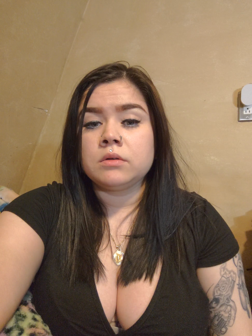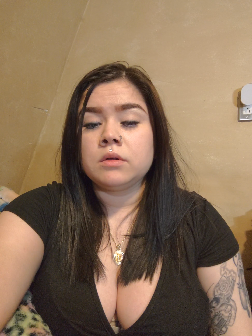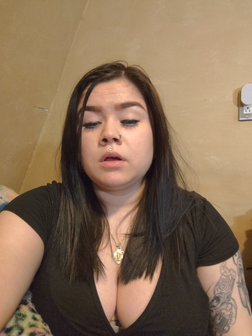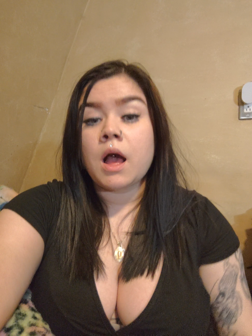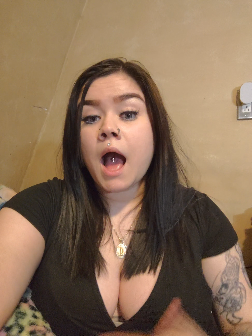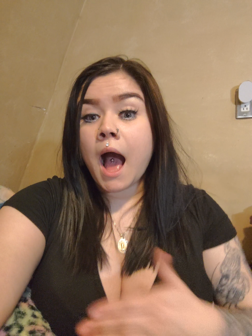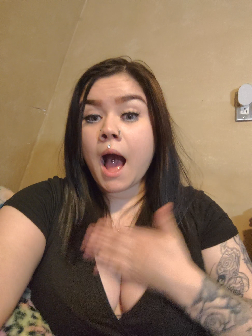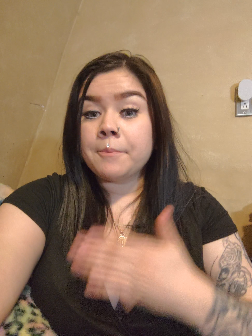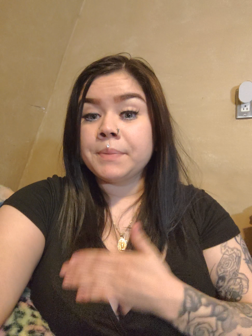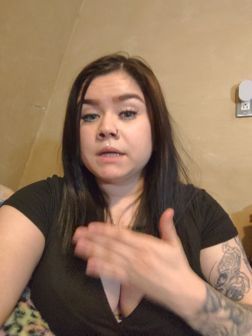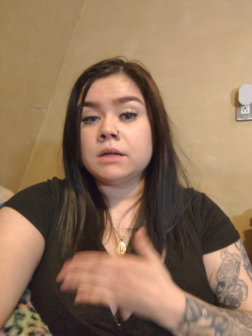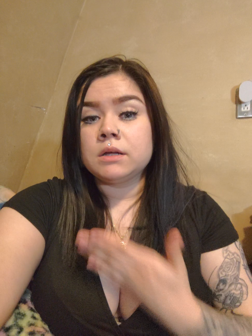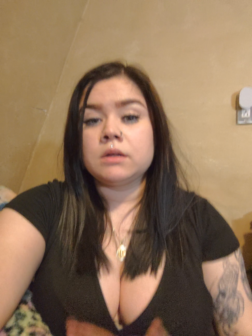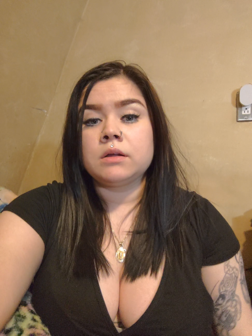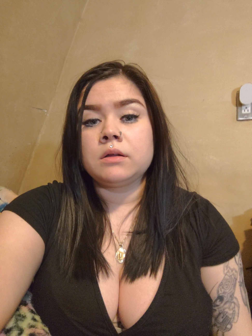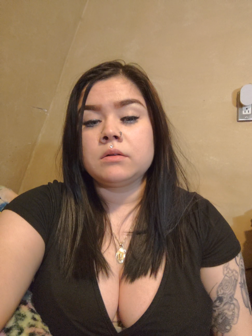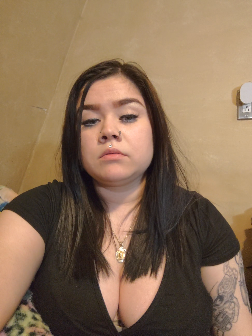happy